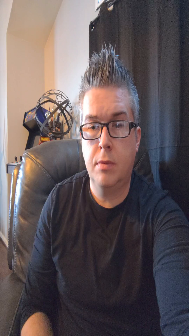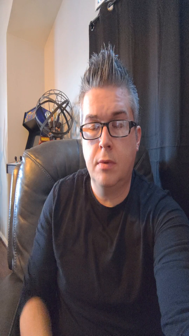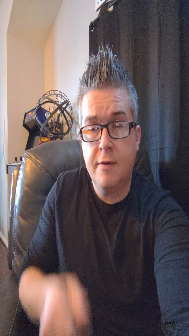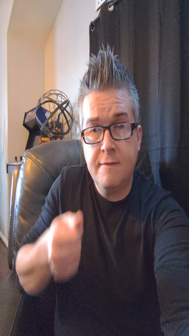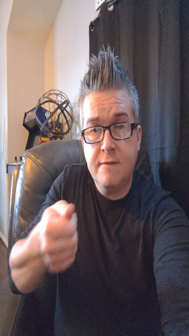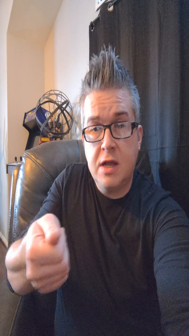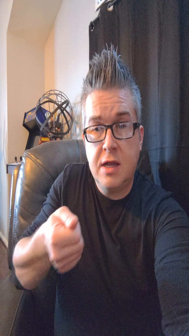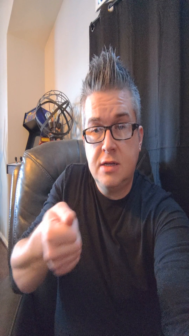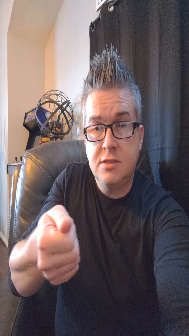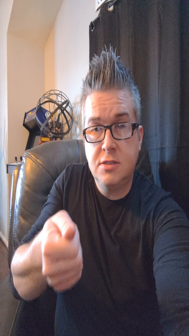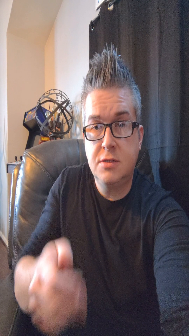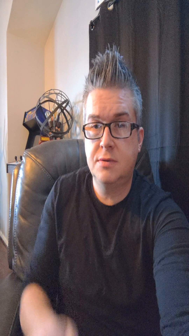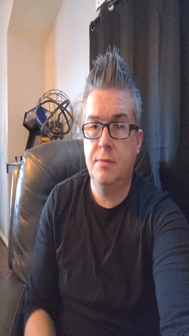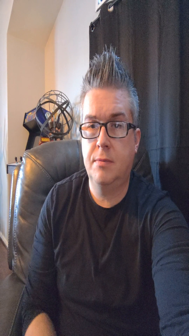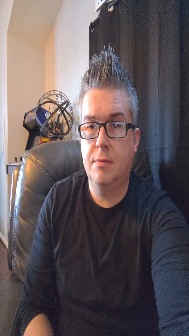vacuum